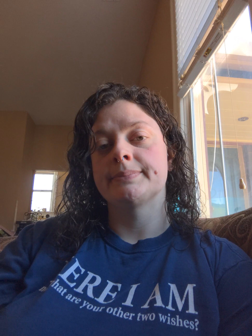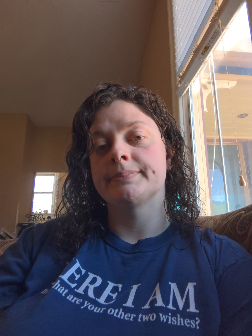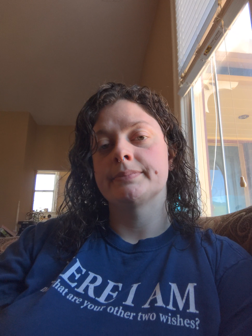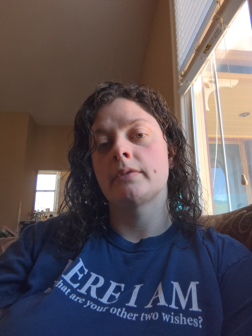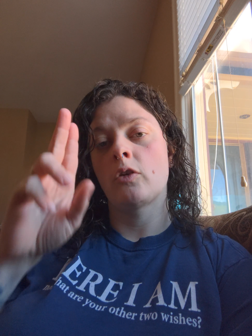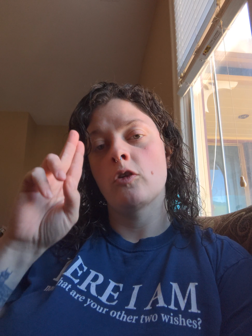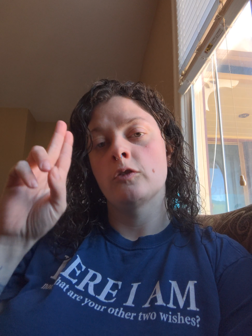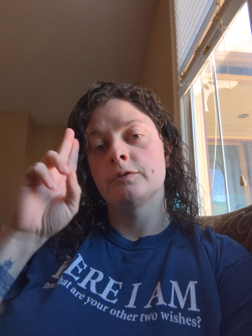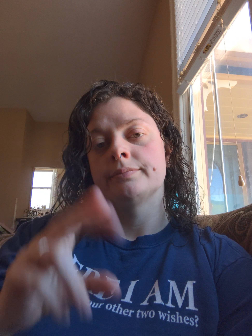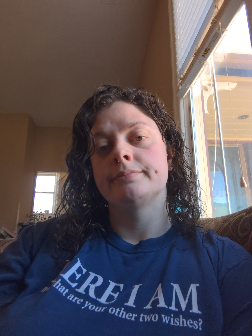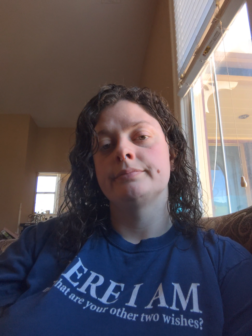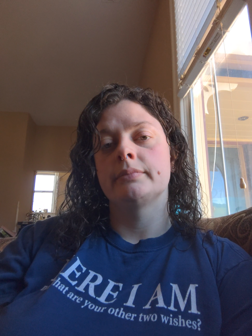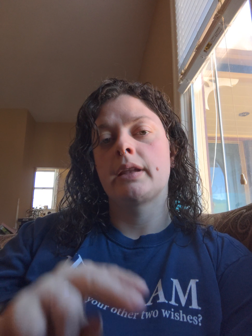uncle